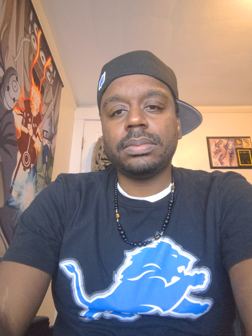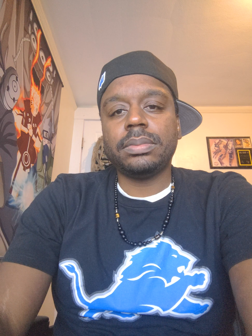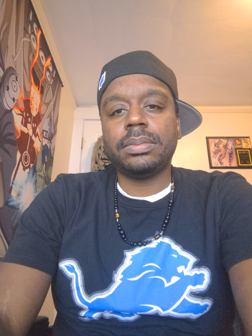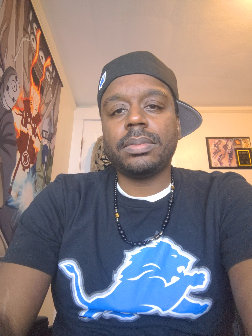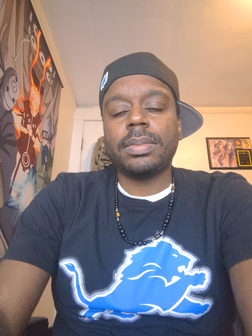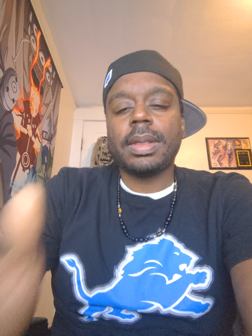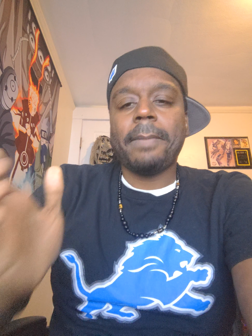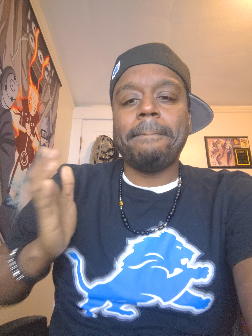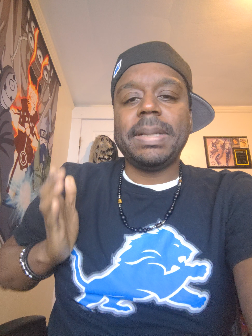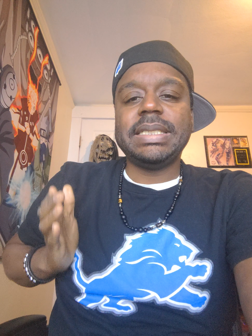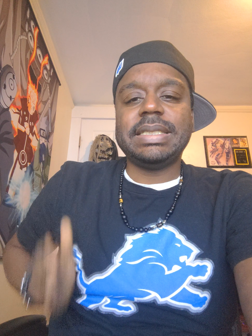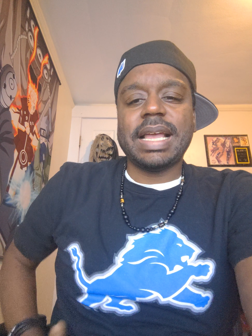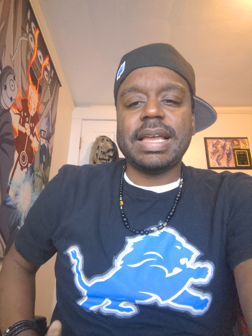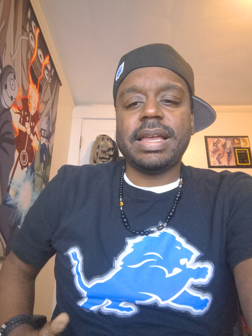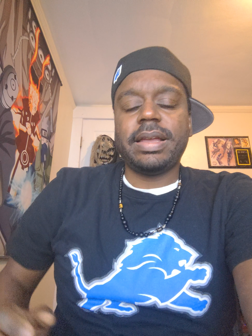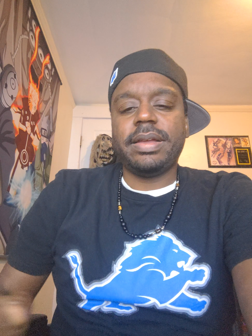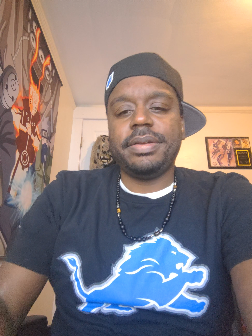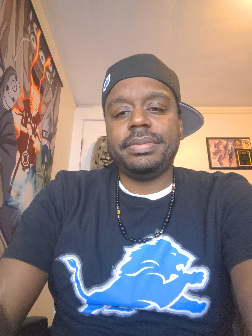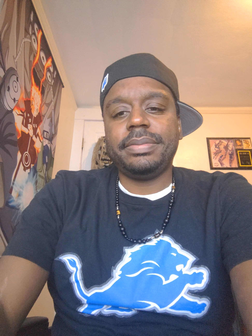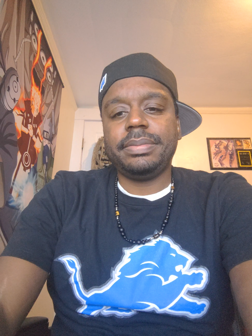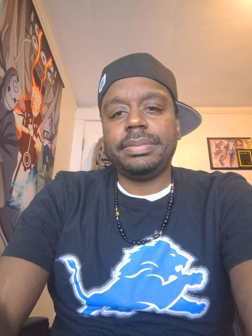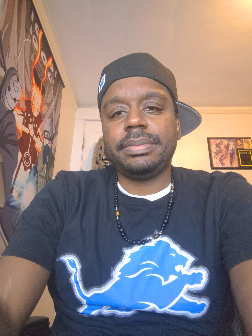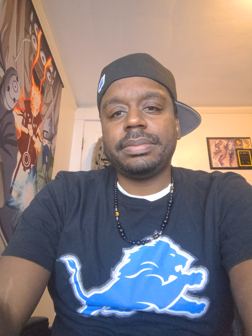beside